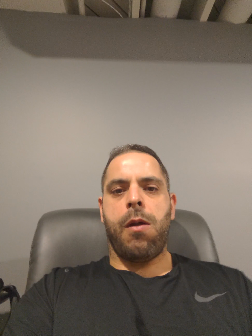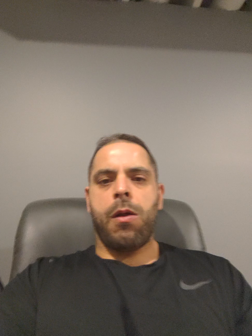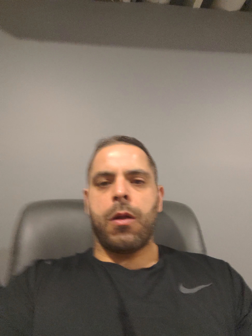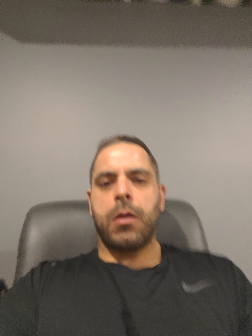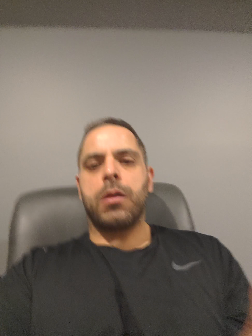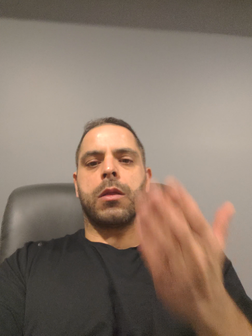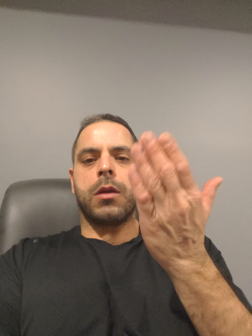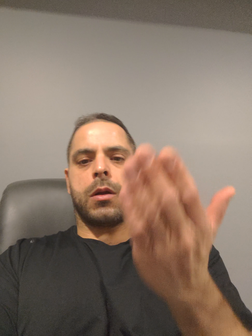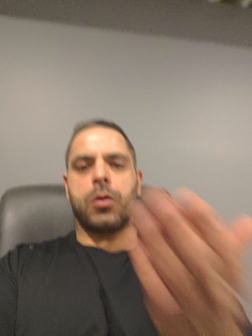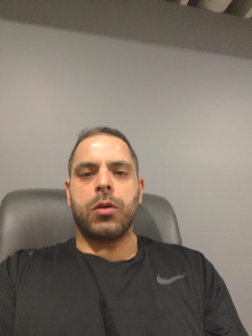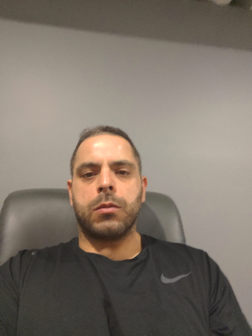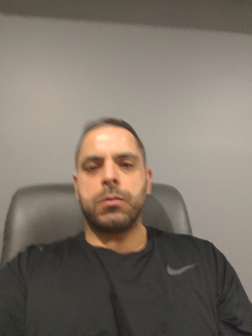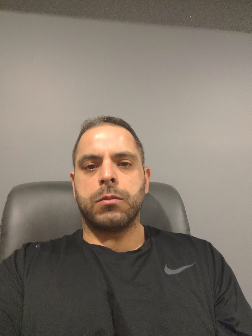there